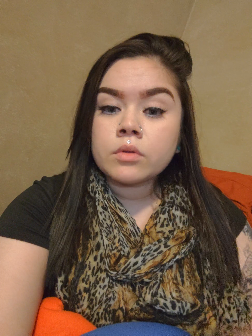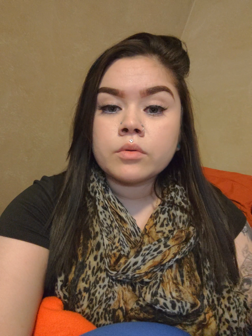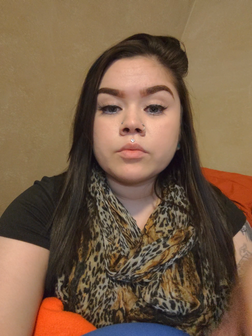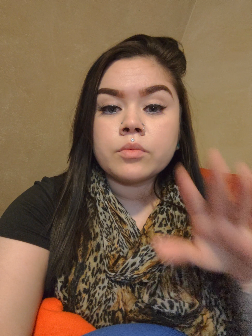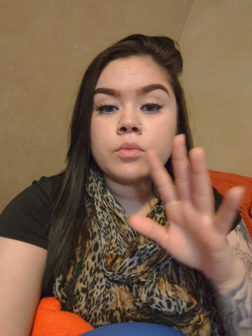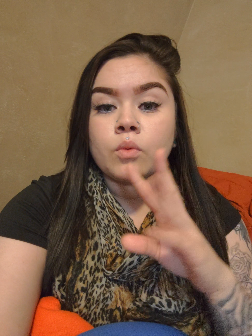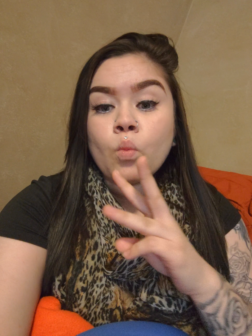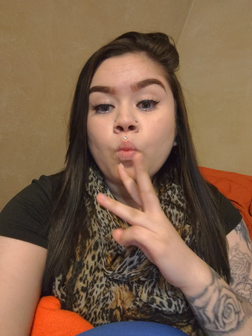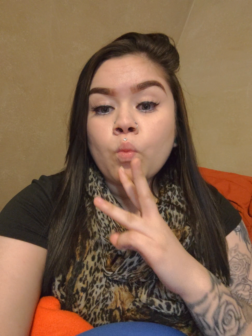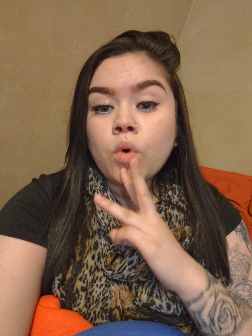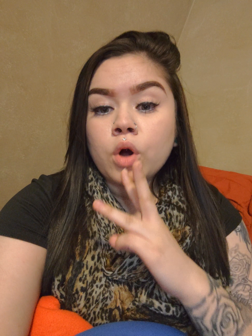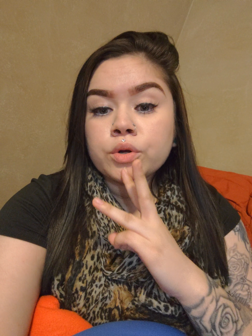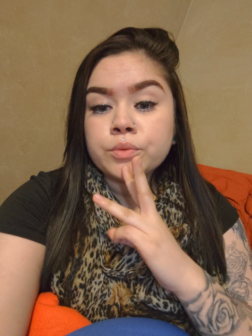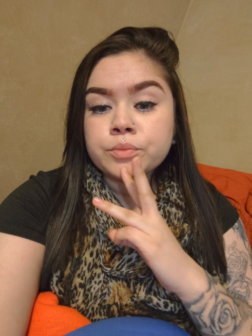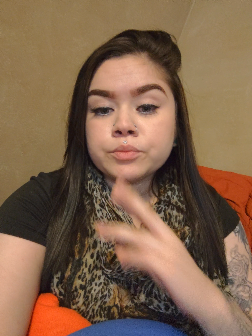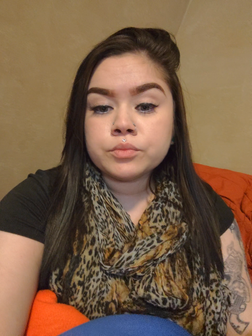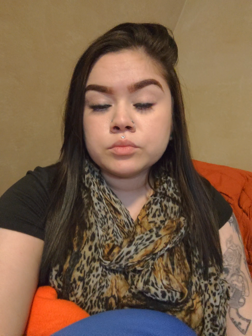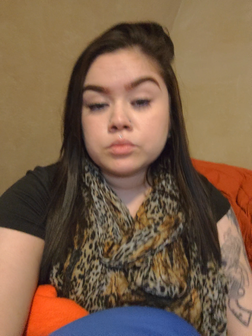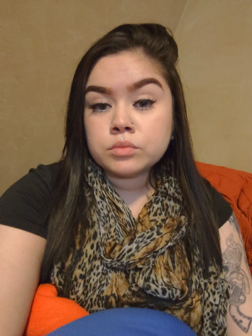water